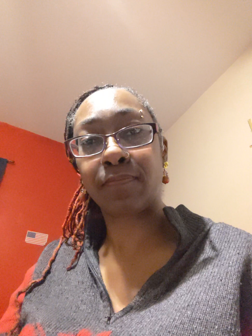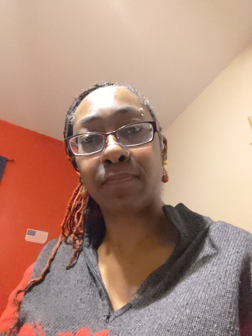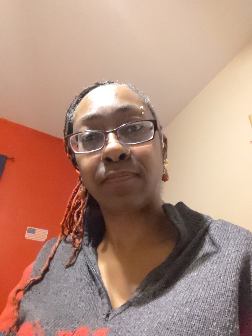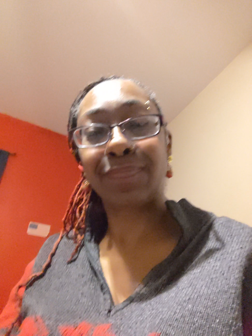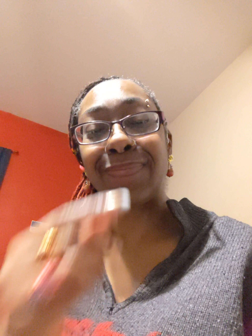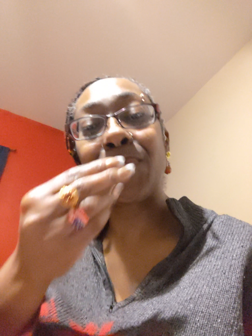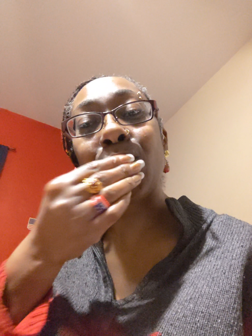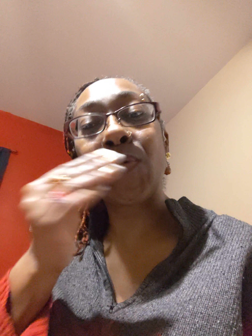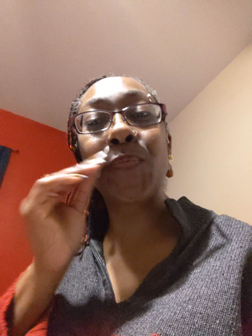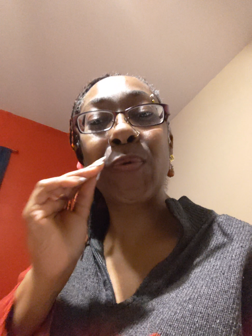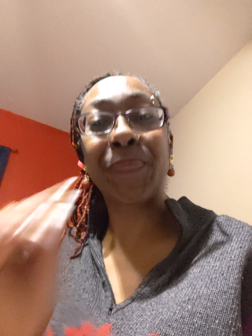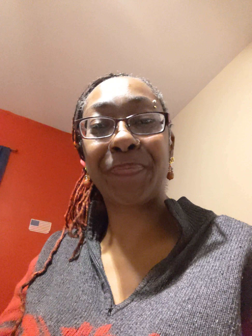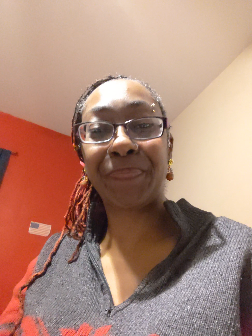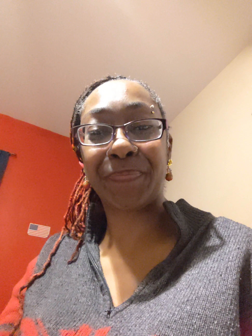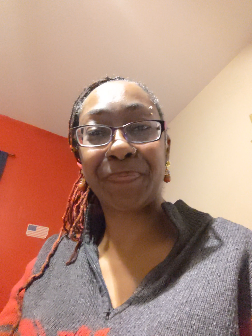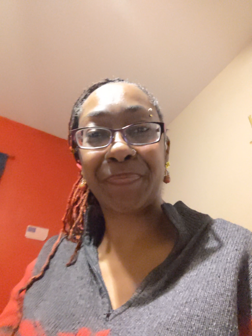kiss